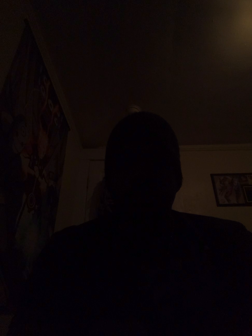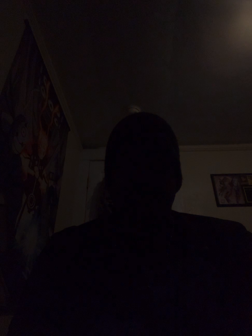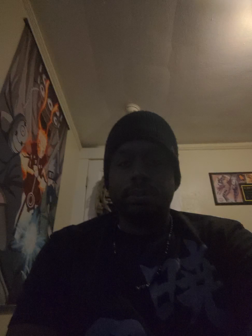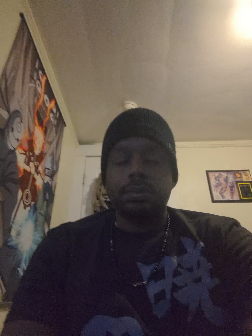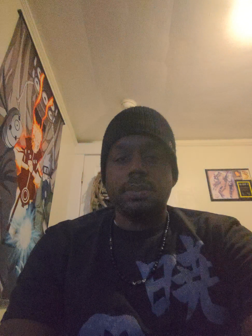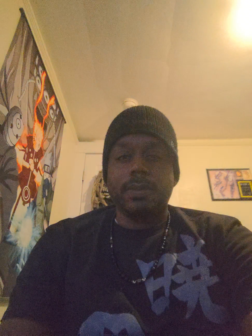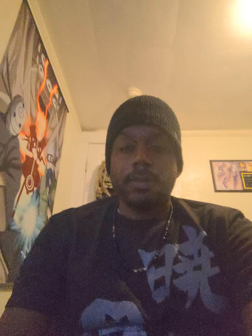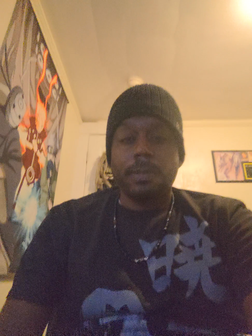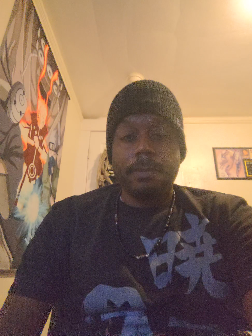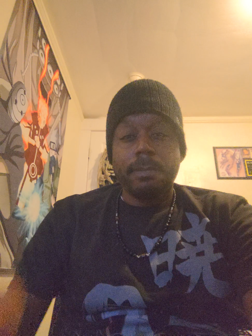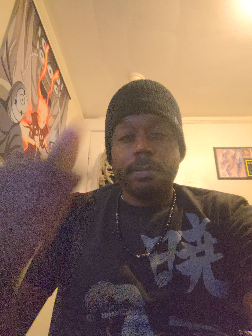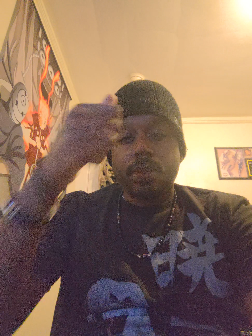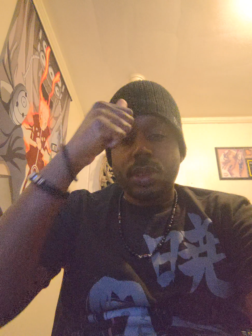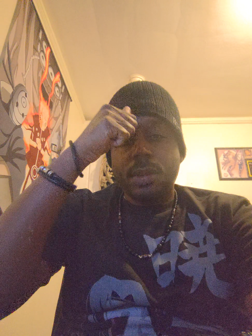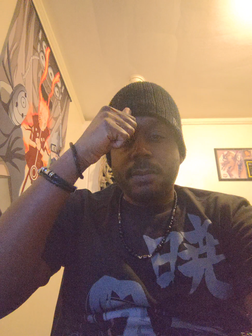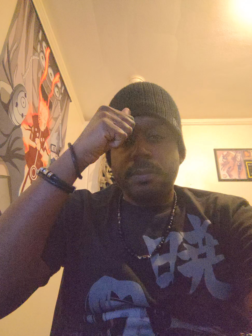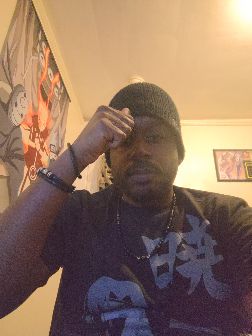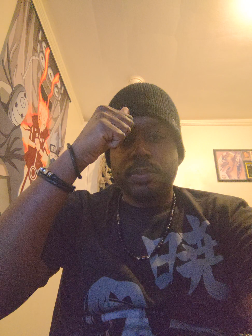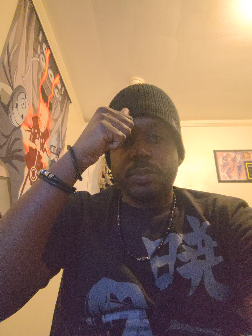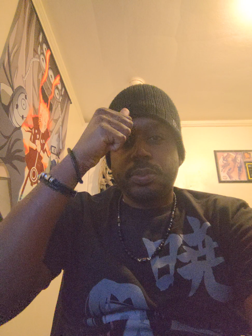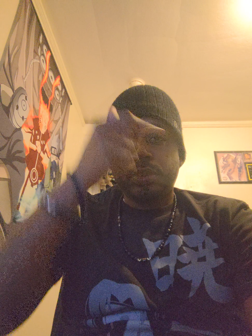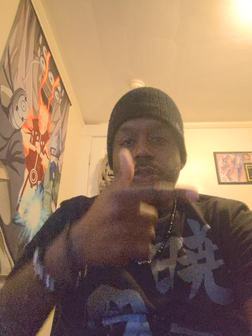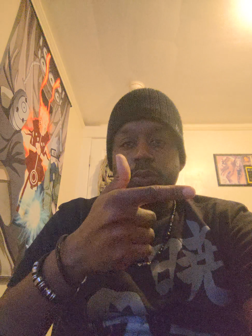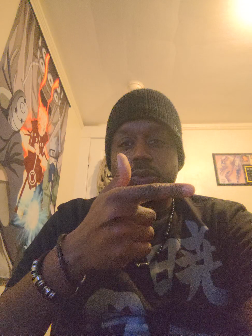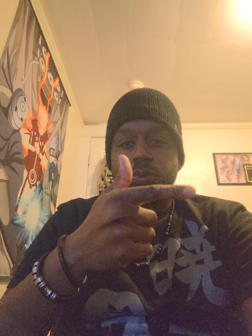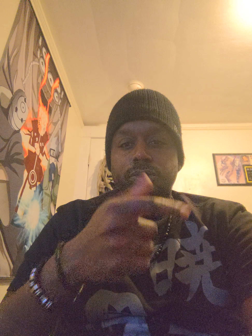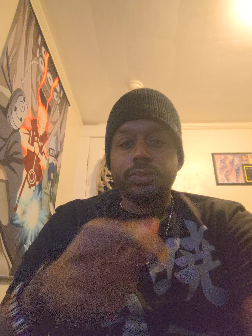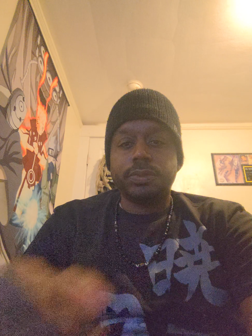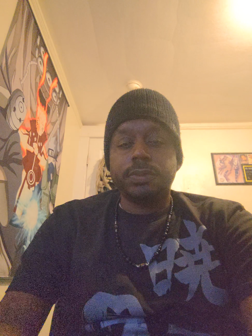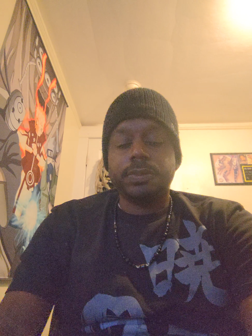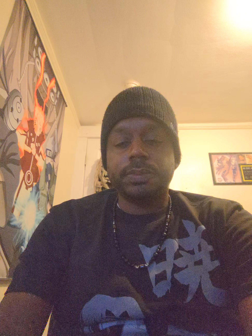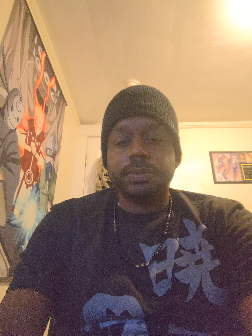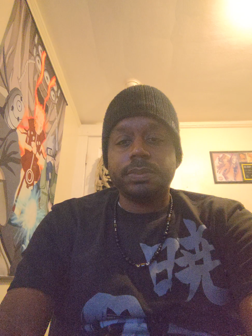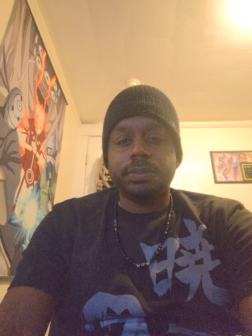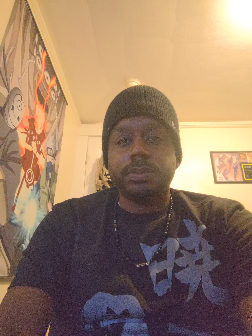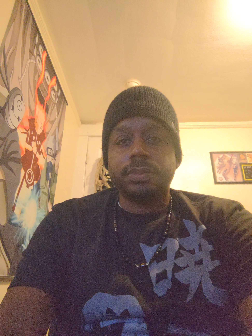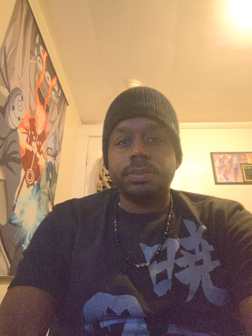brother